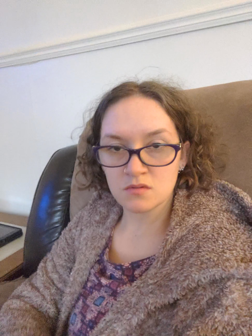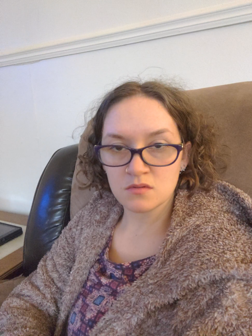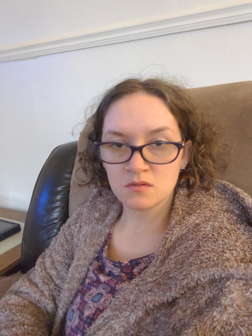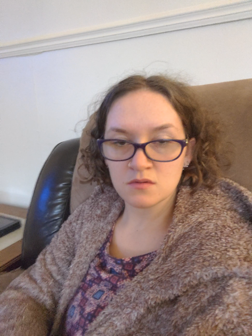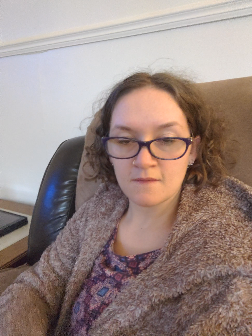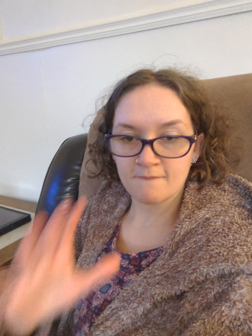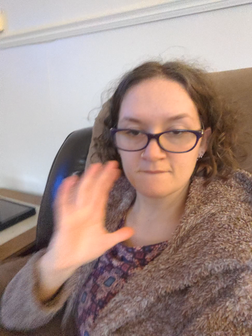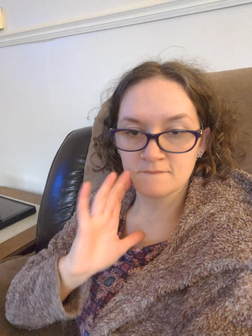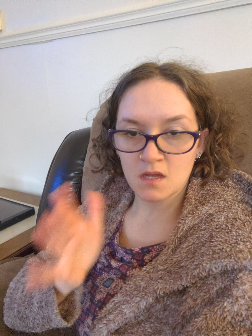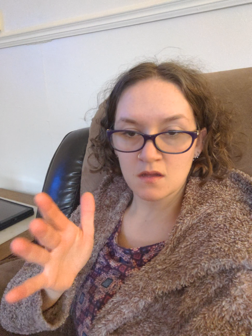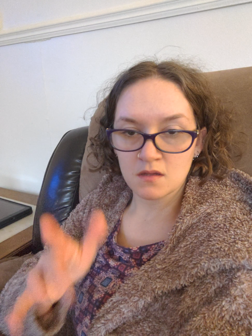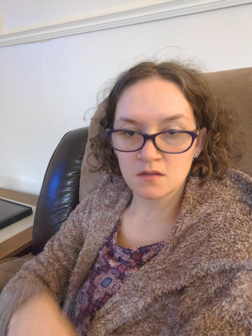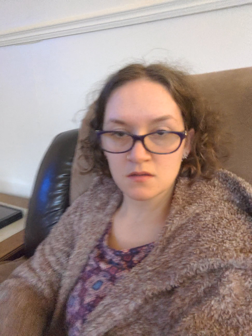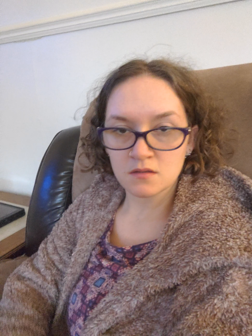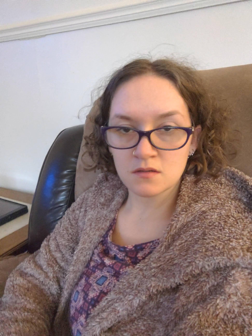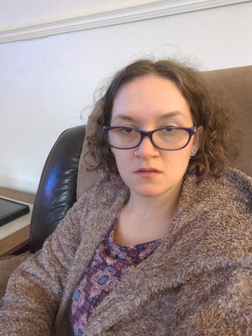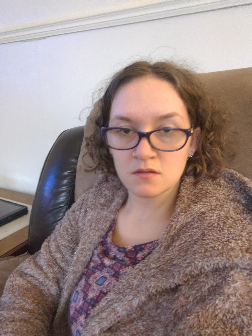fine